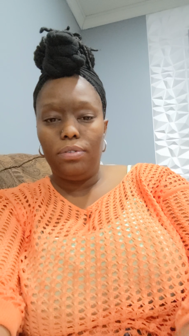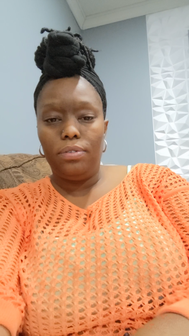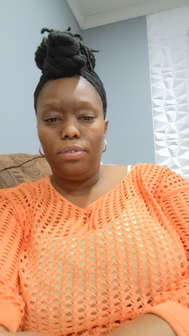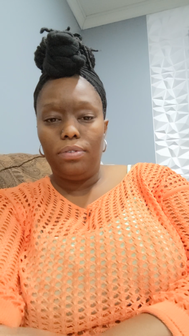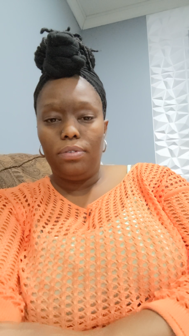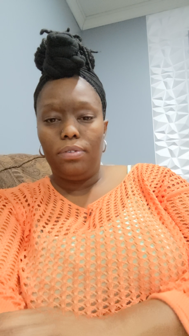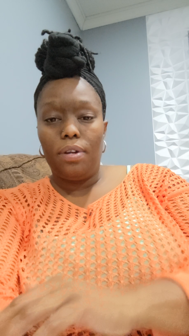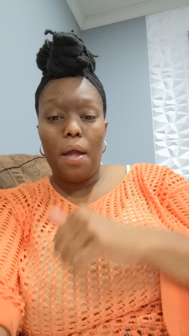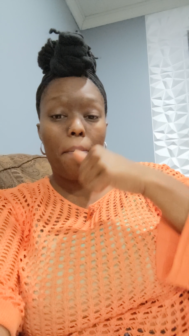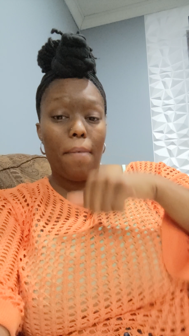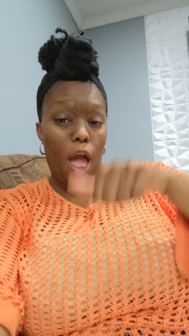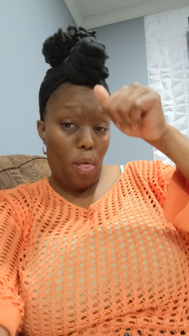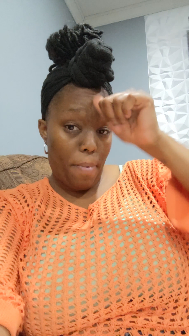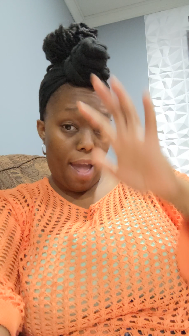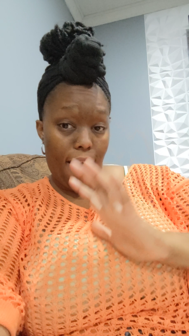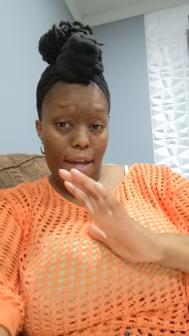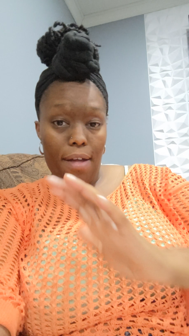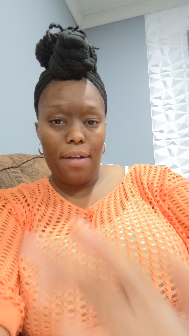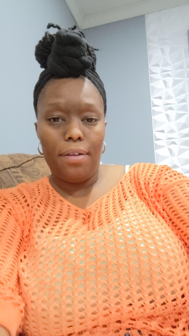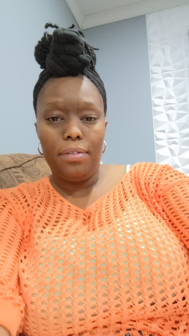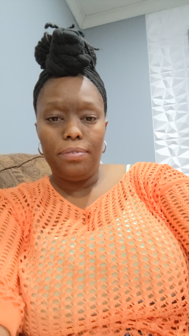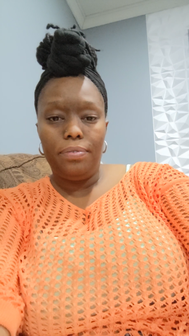mailman